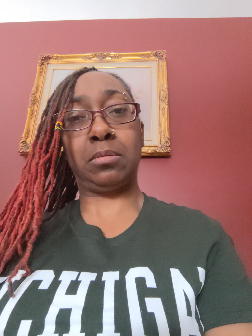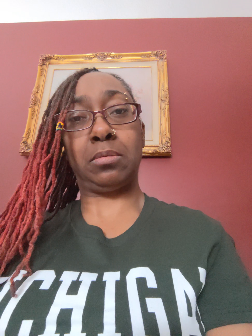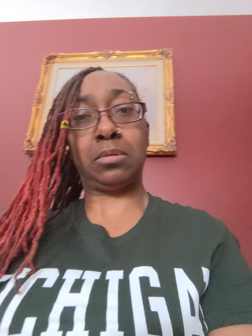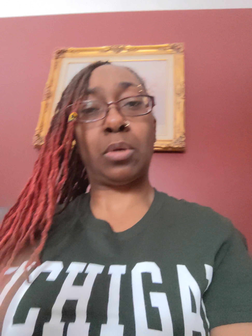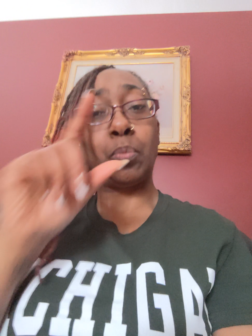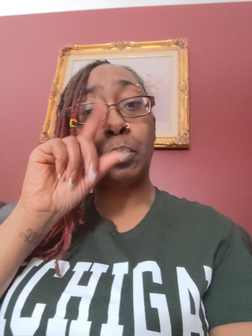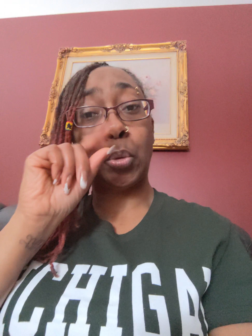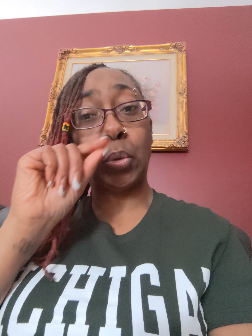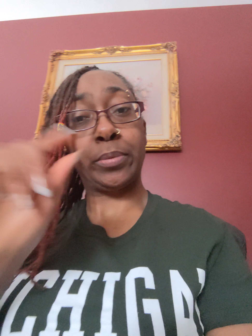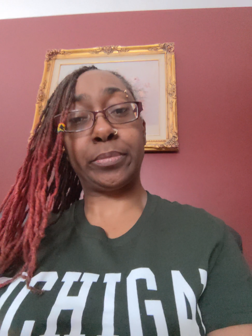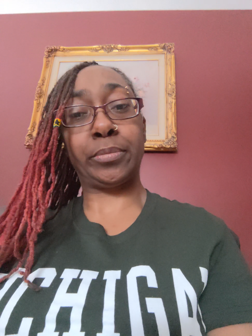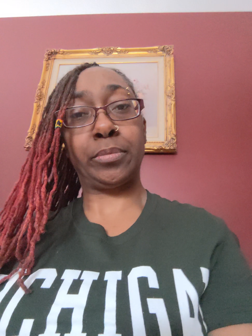bird